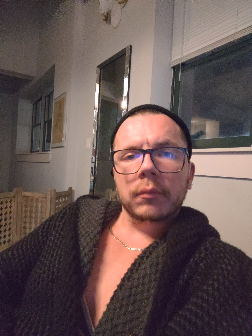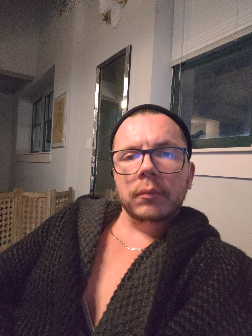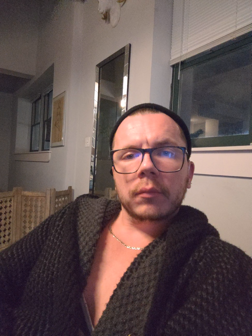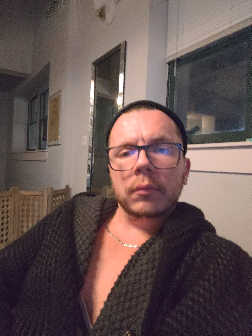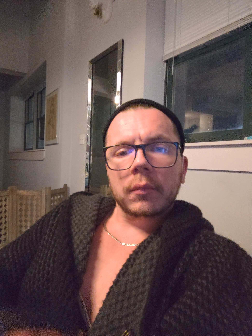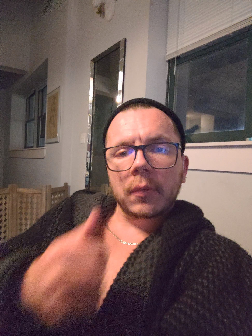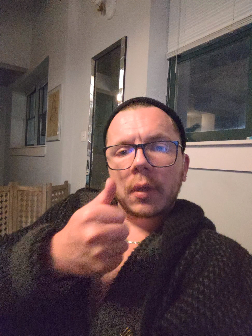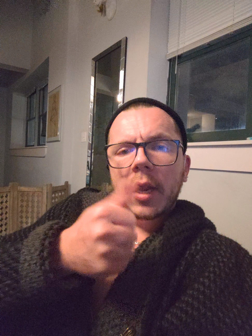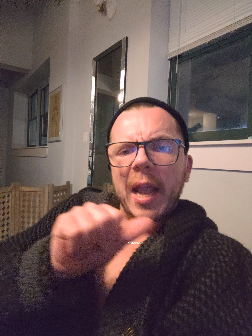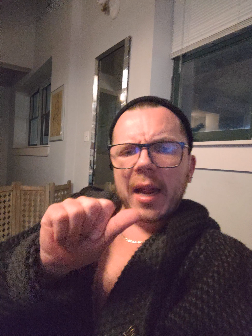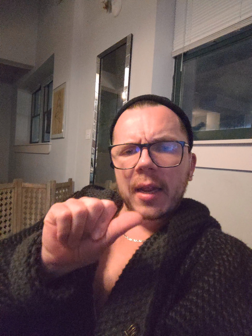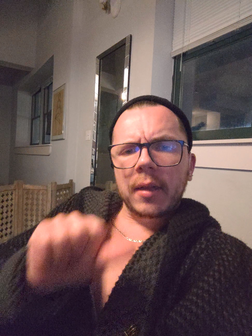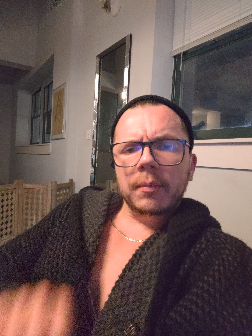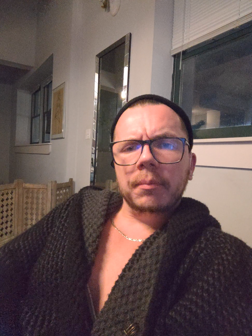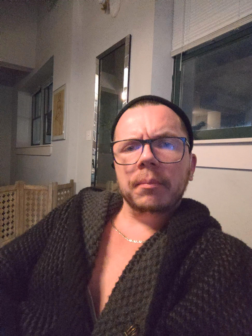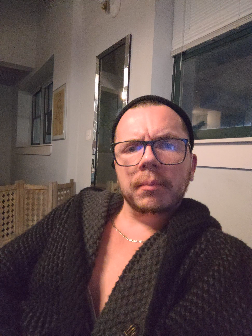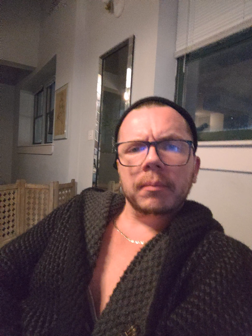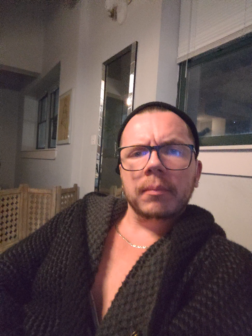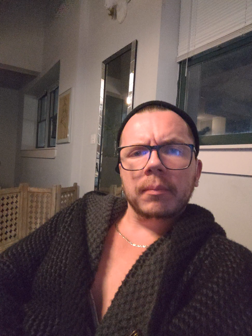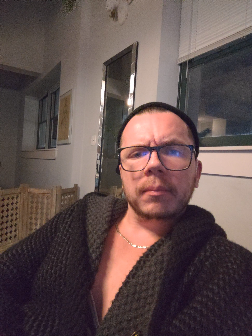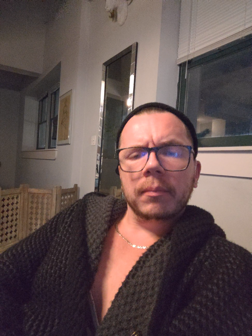any